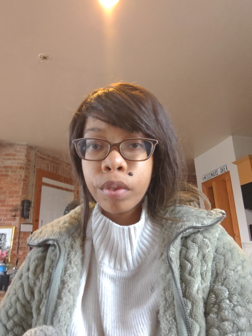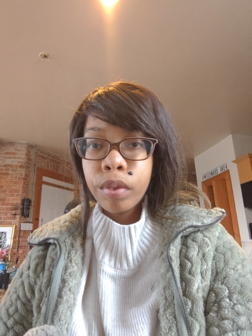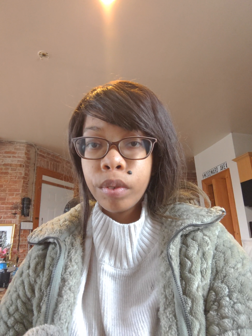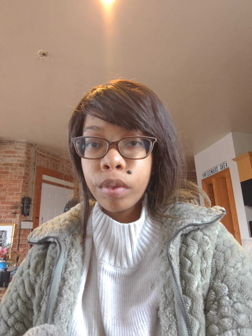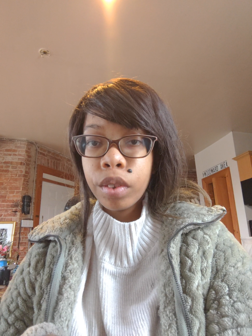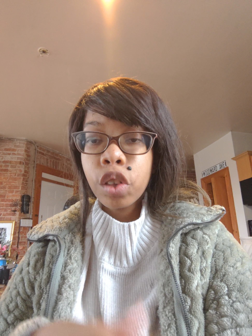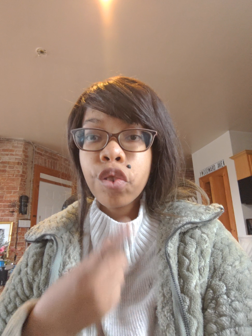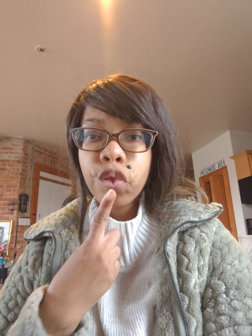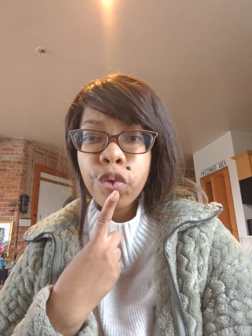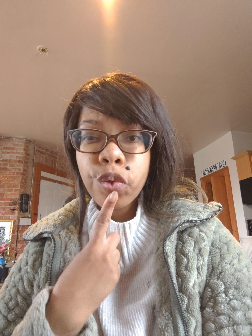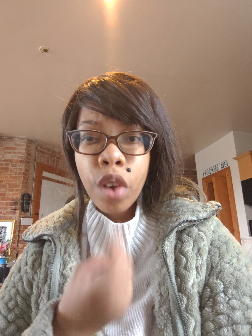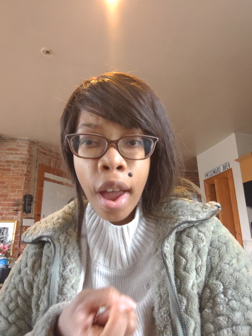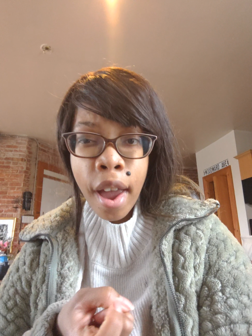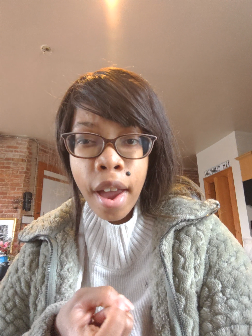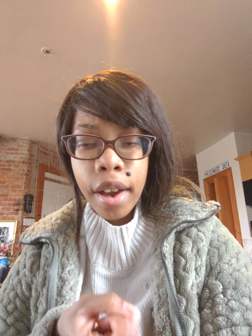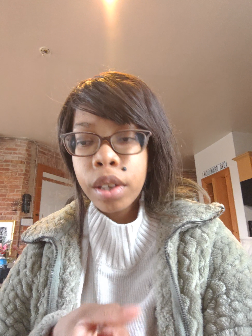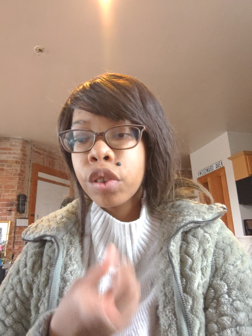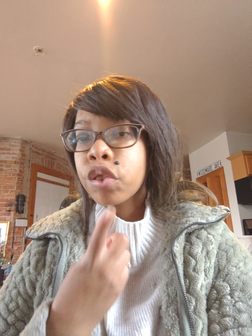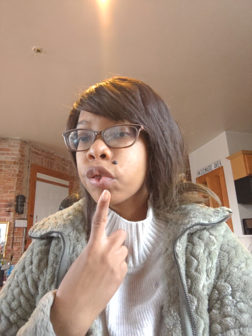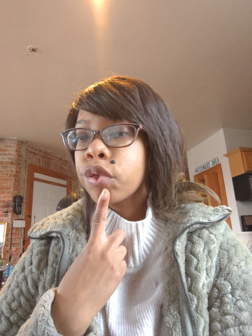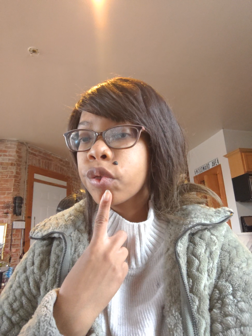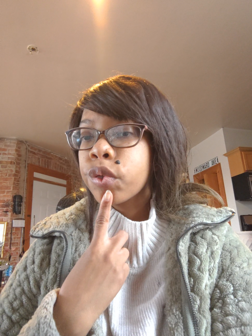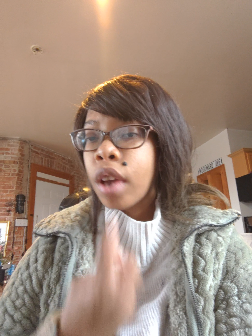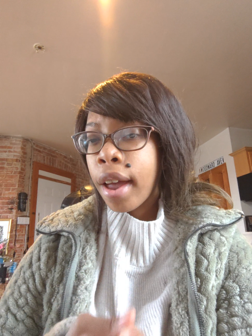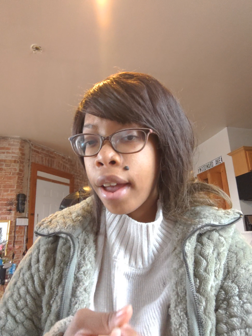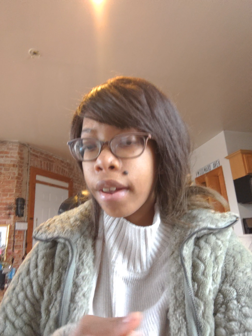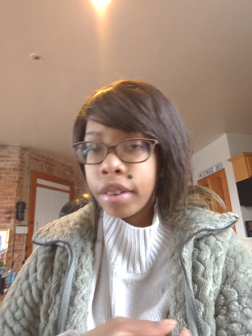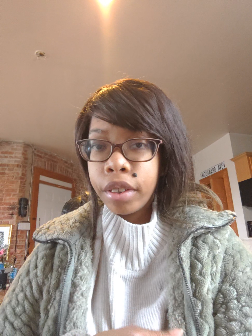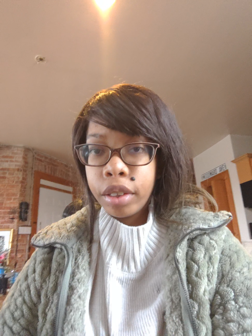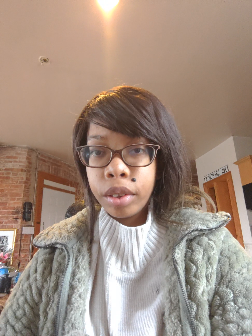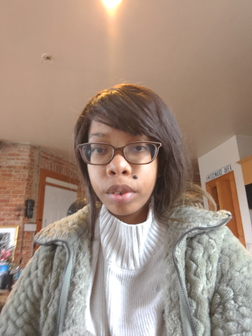red